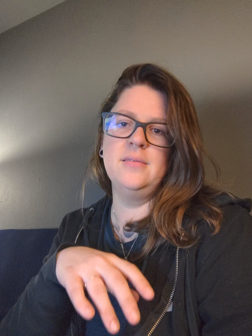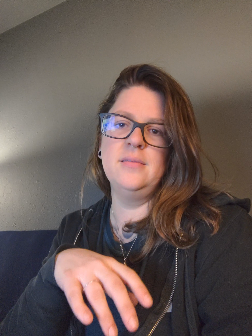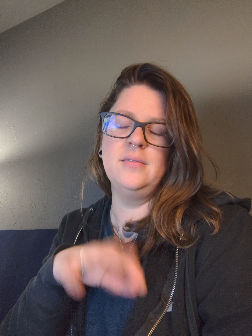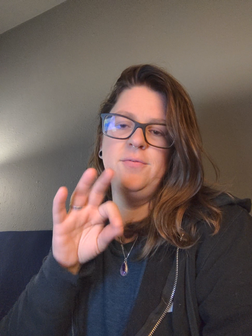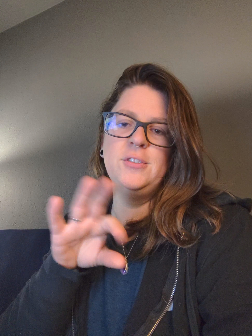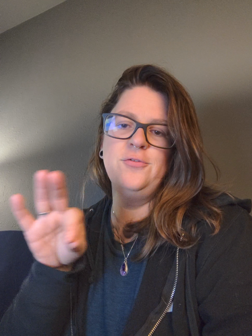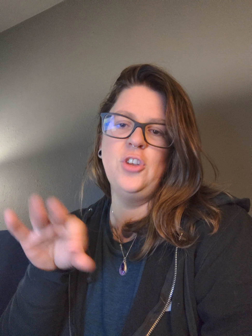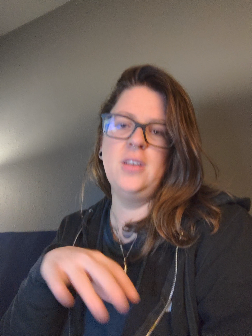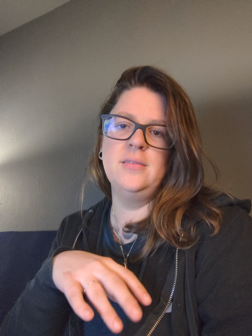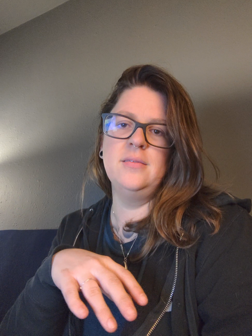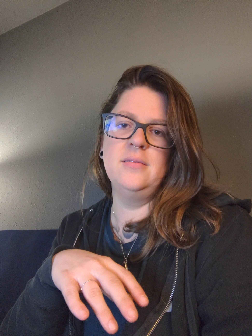french fries